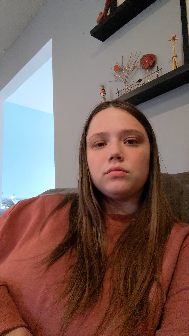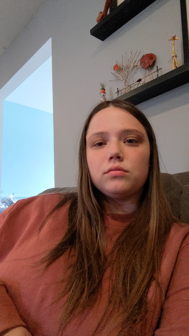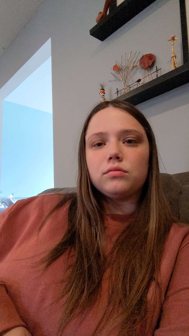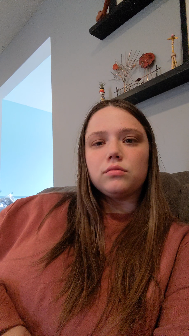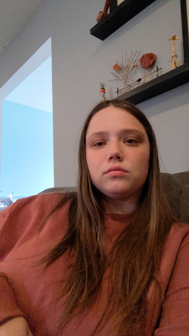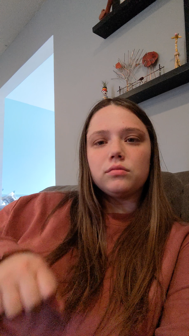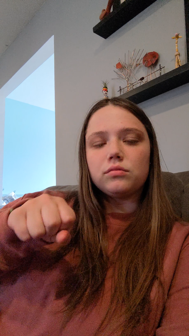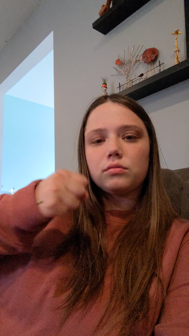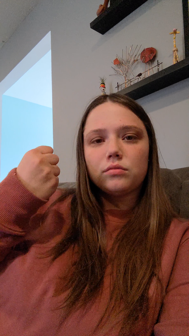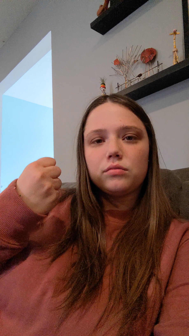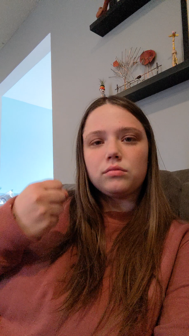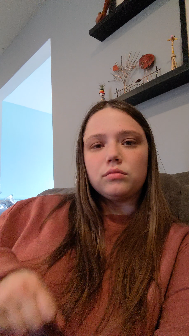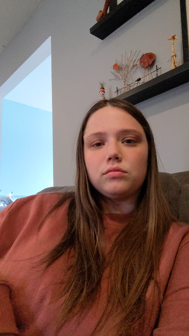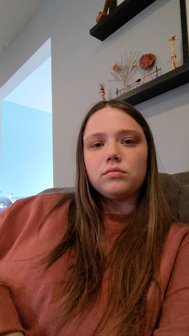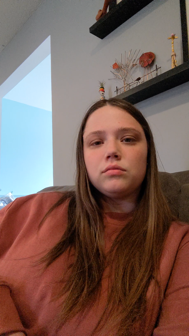break